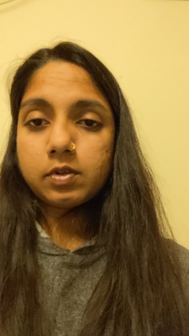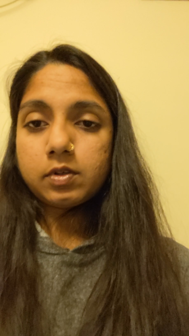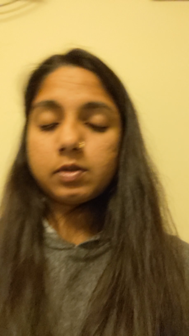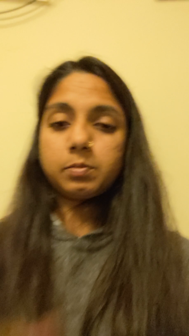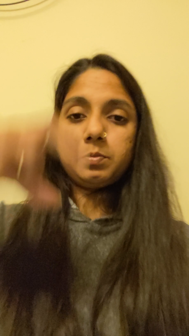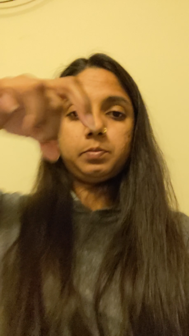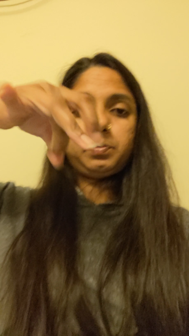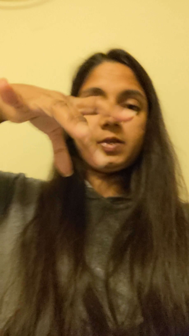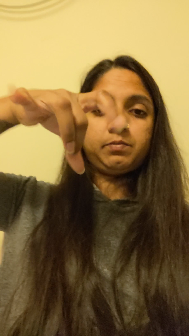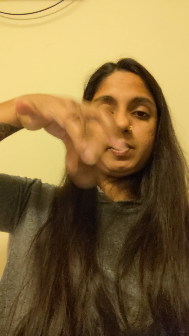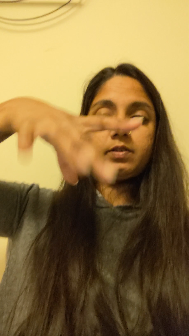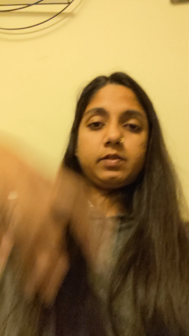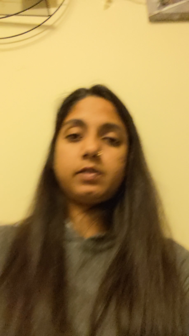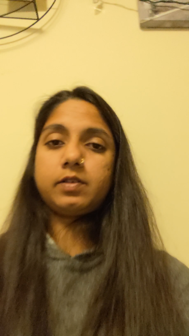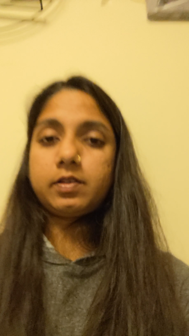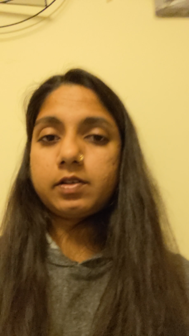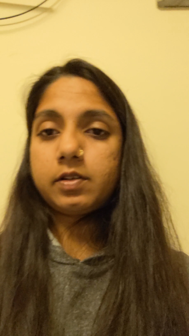pumpkin